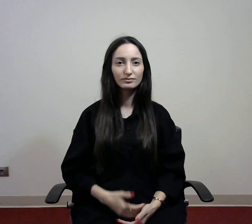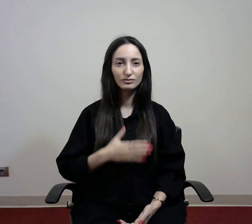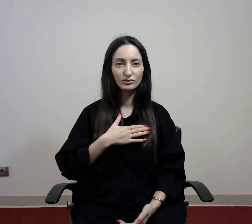mən